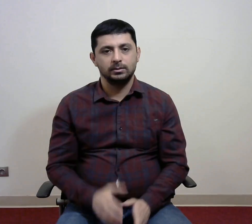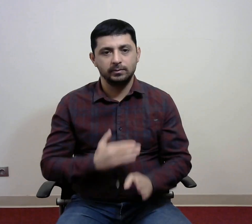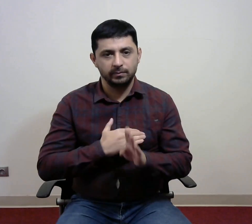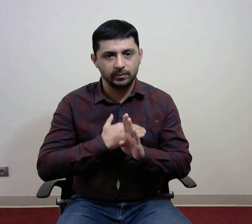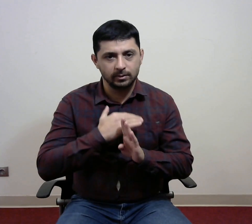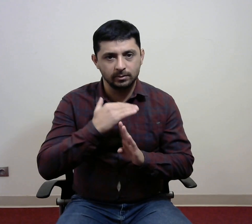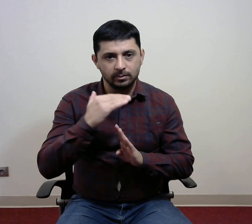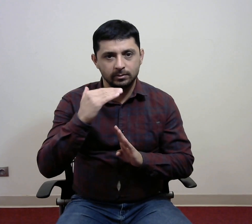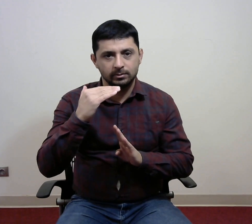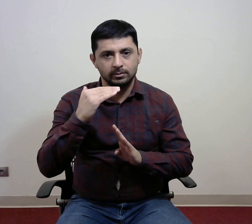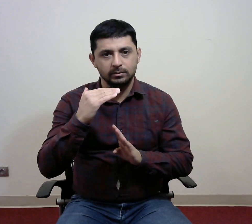uğur